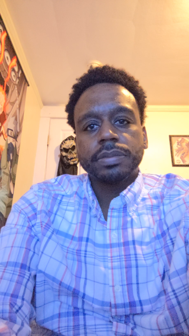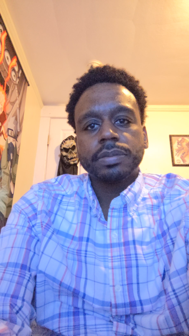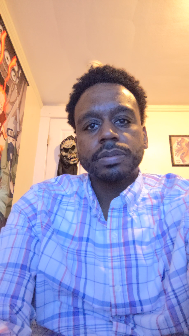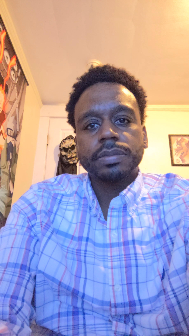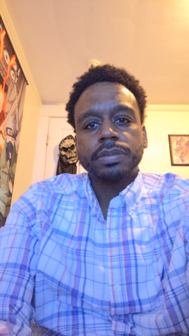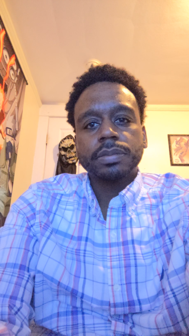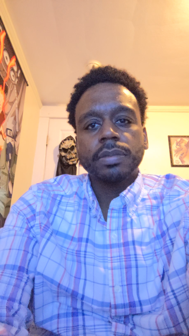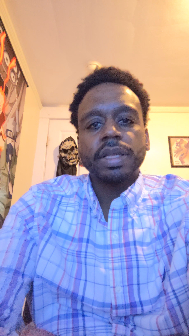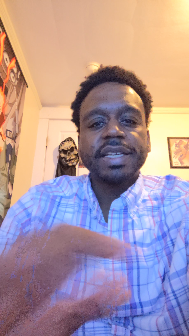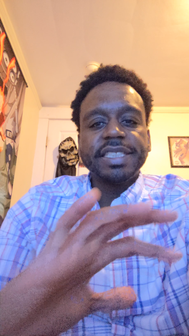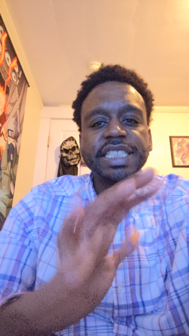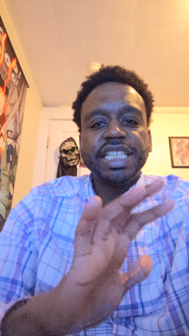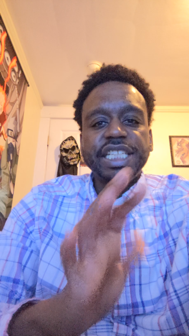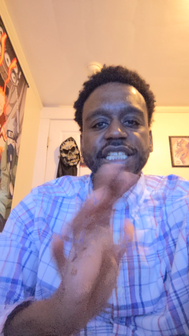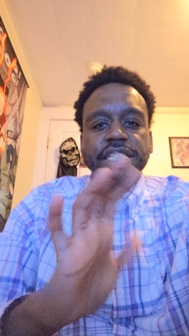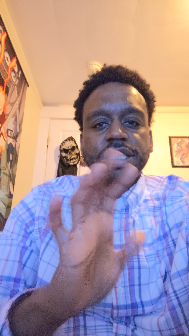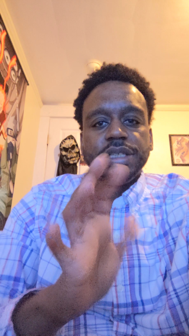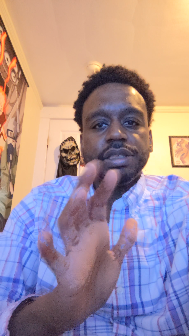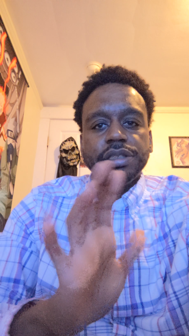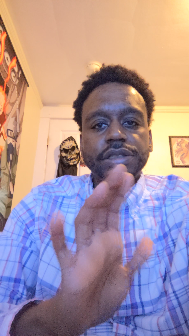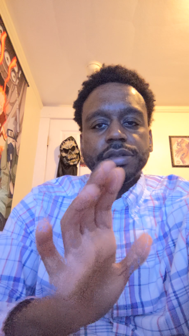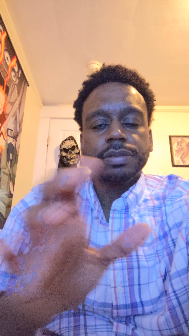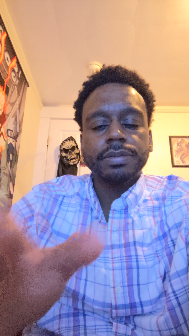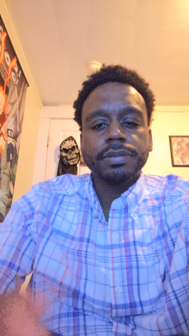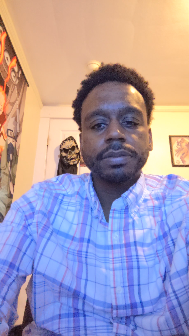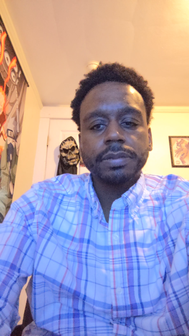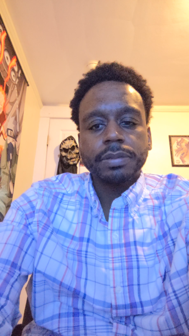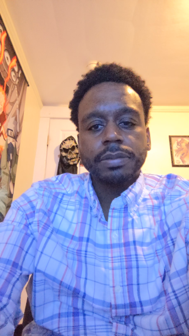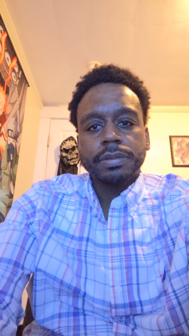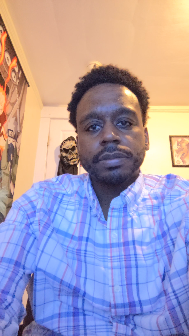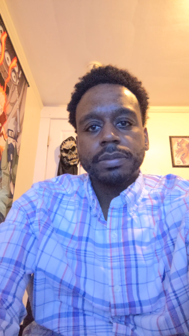cheese